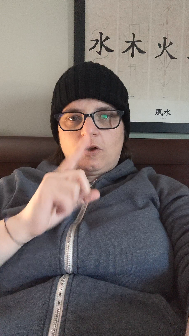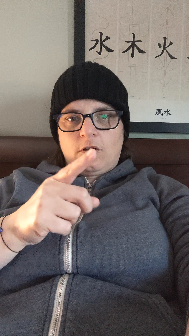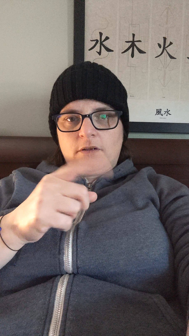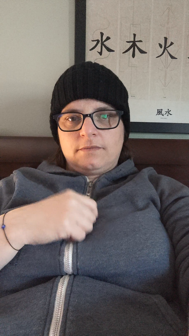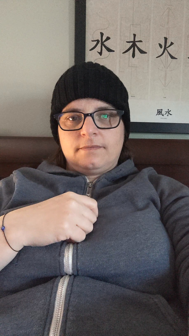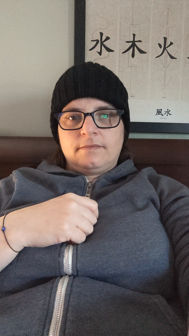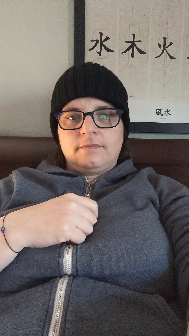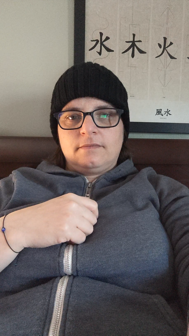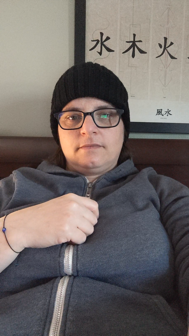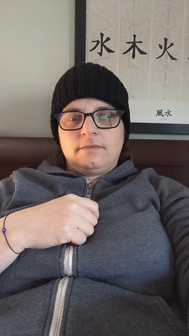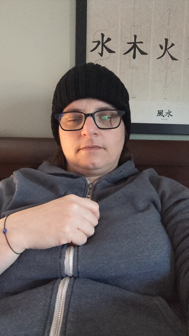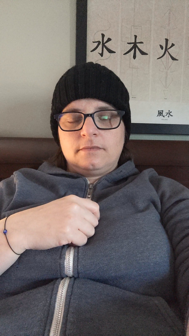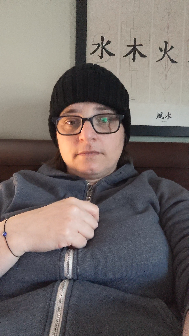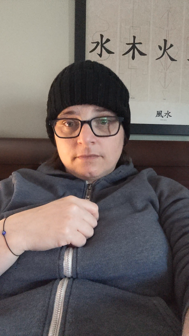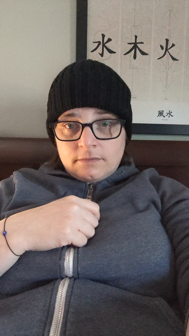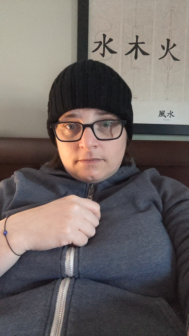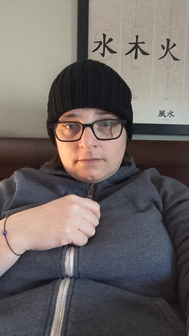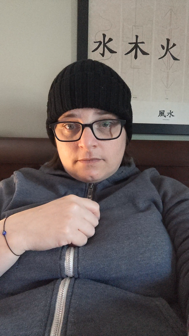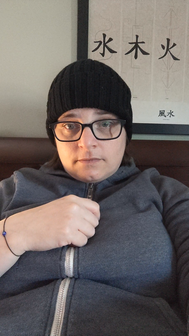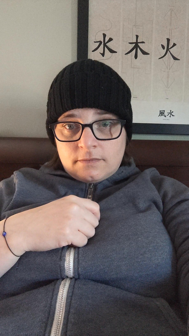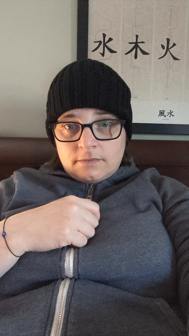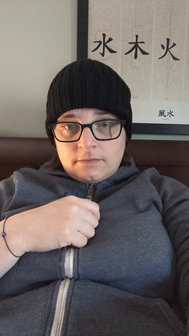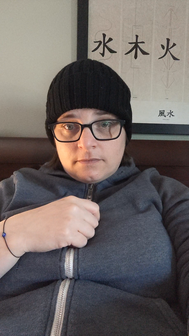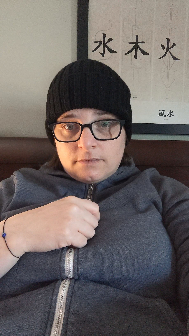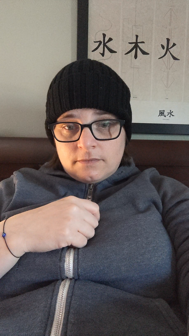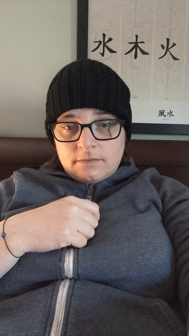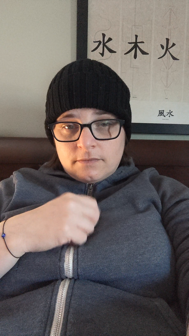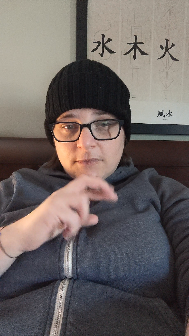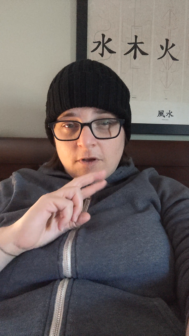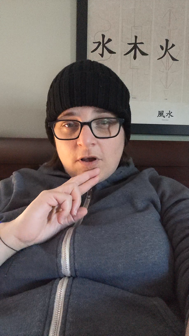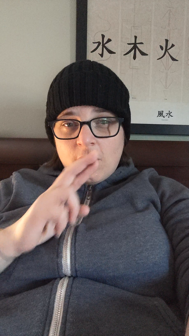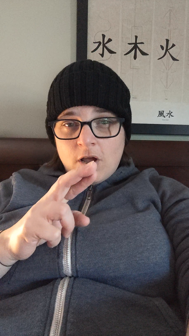are